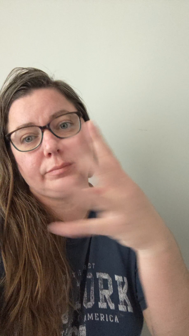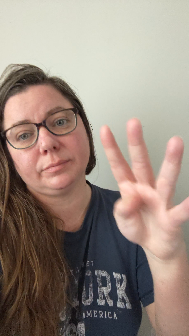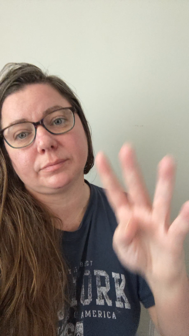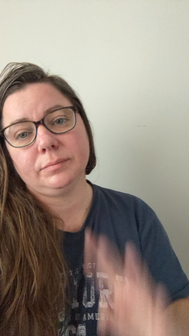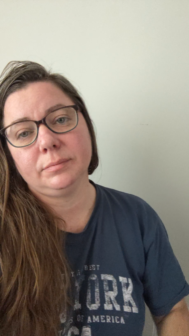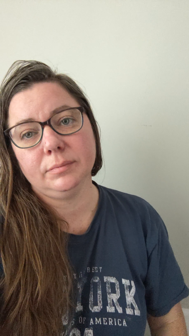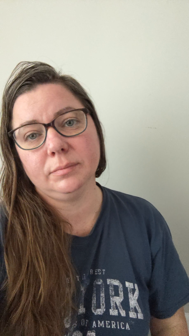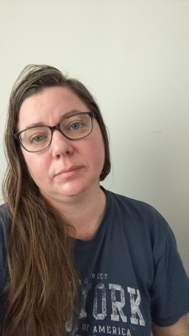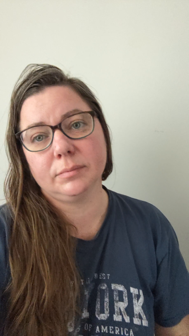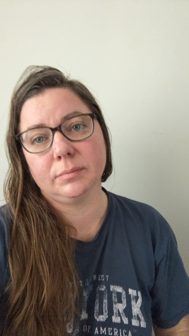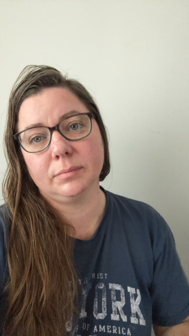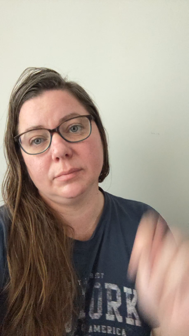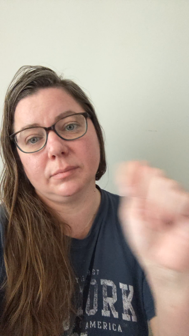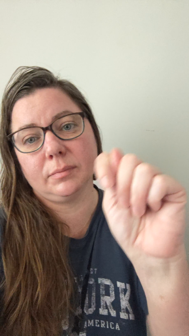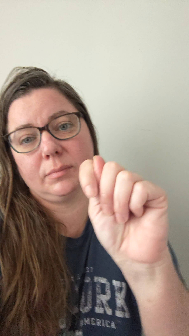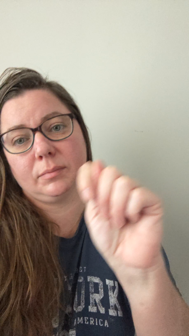bathroom